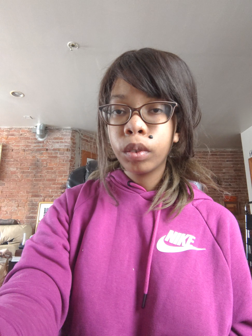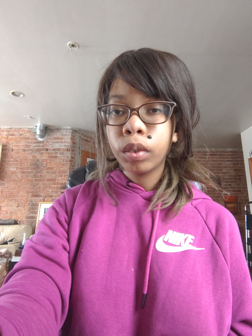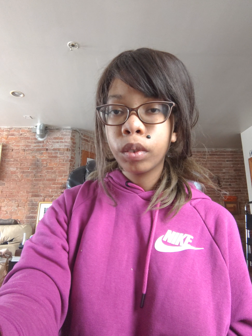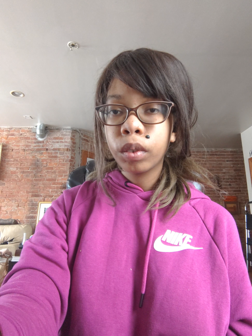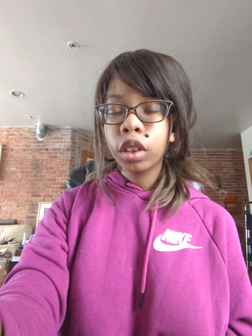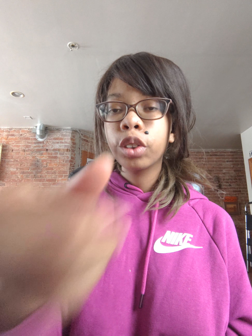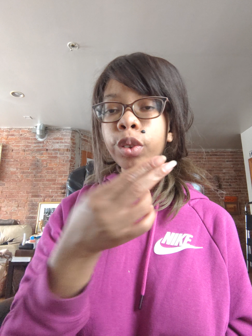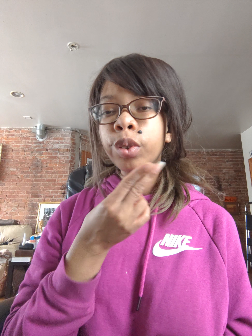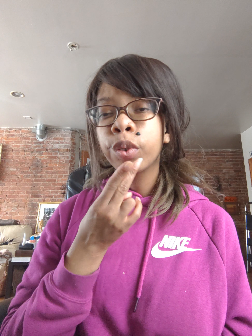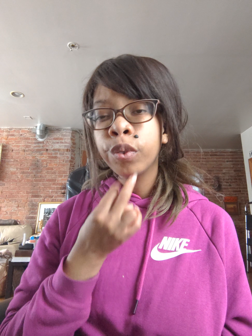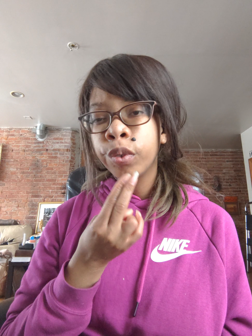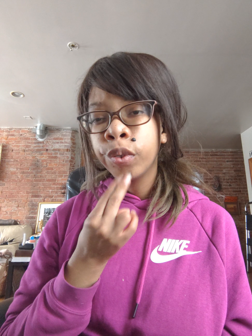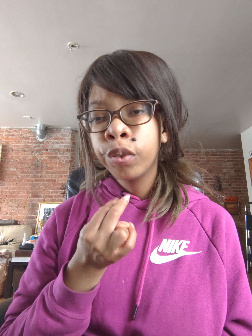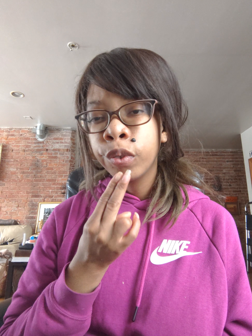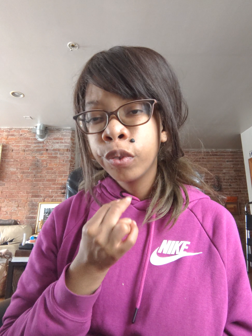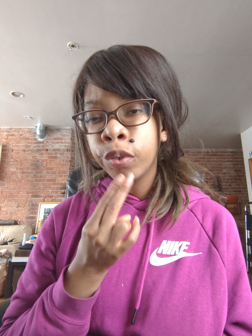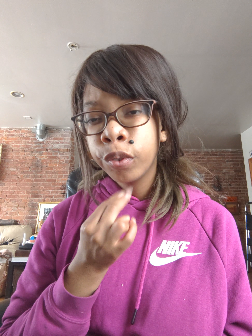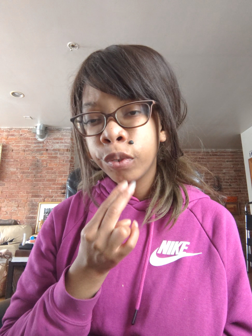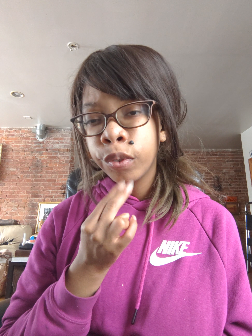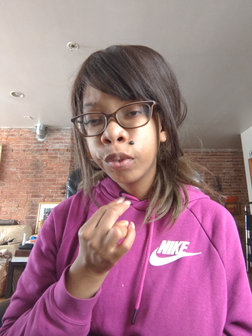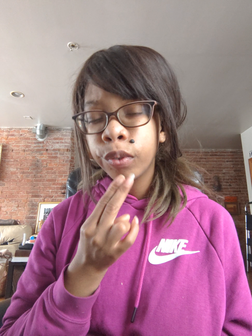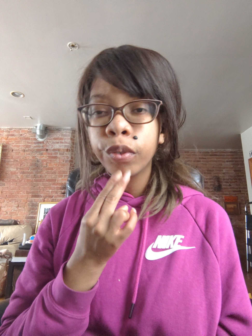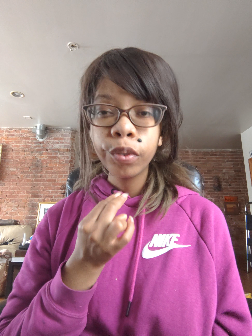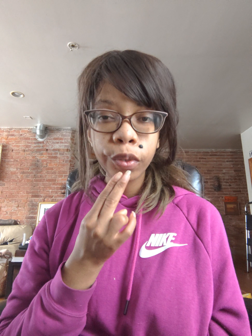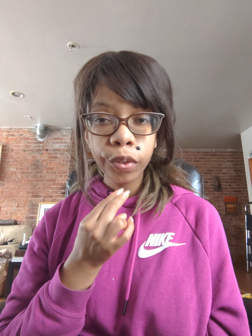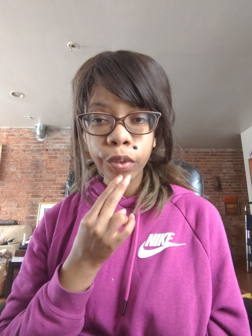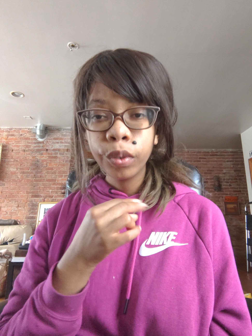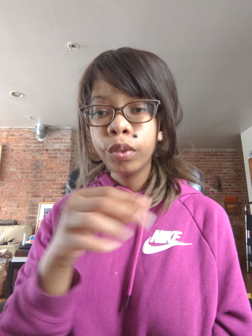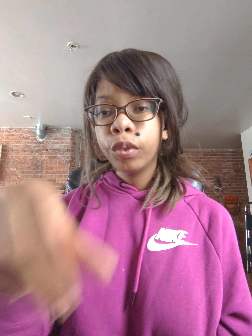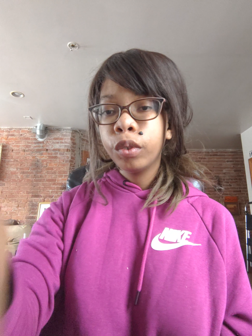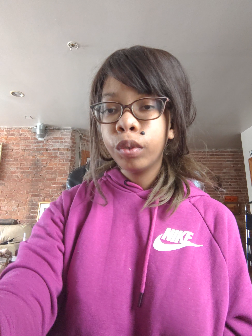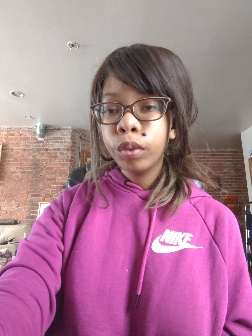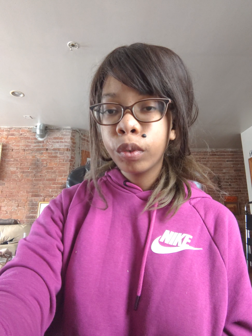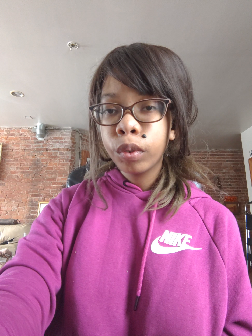cute